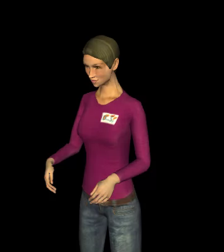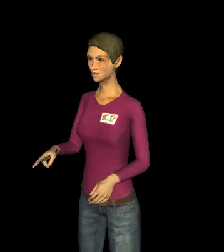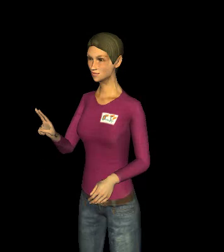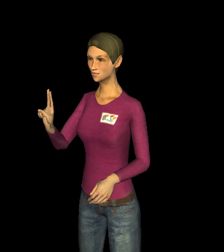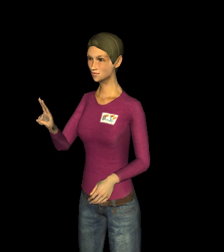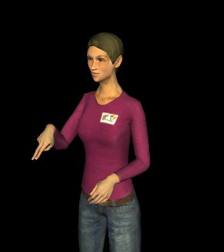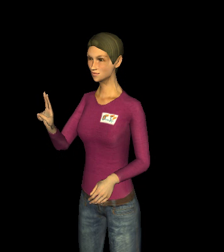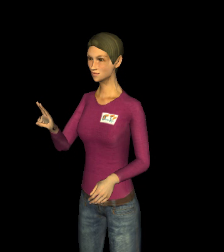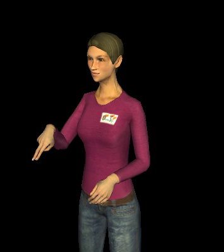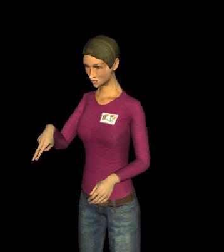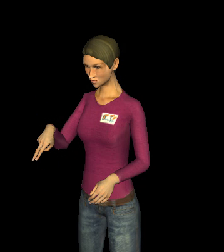رسم